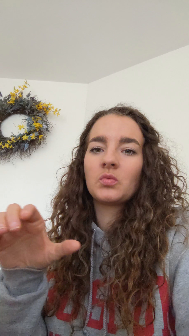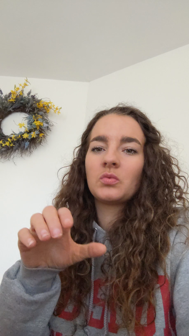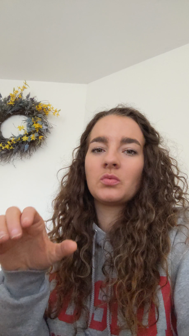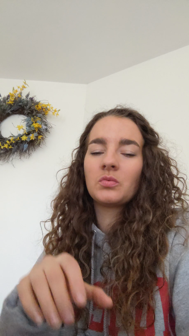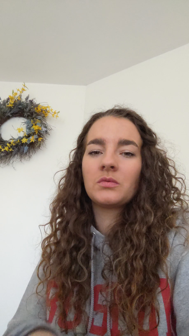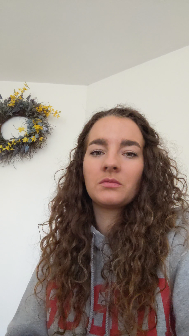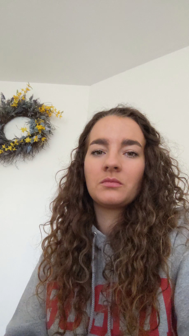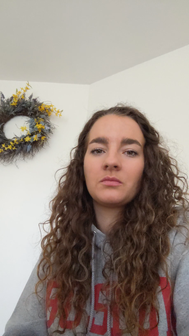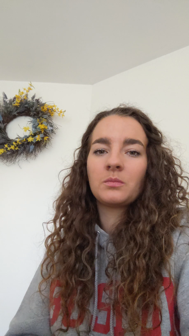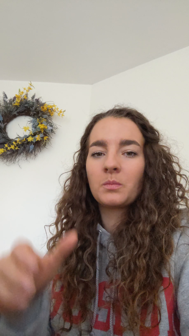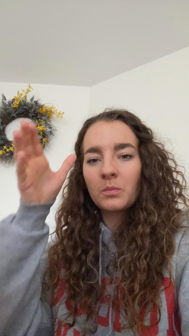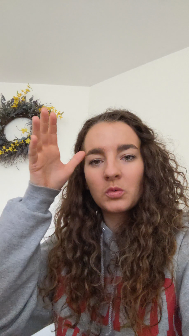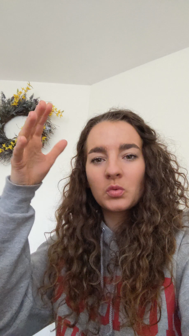moose